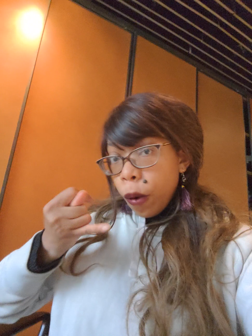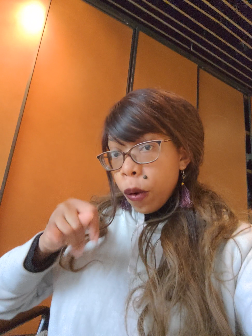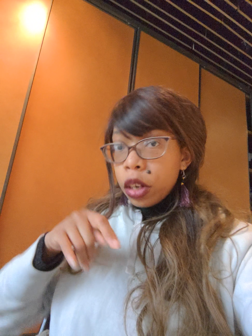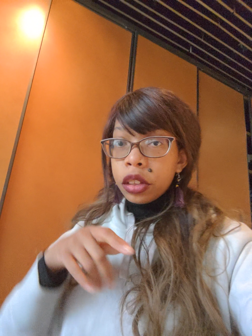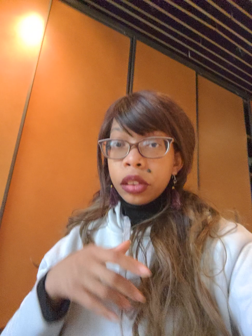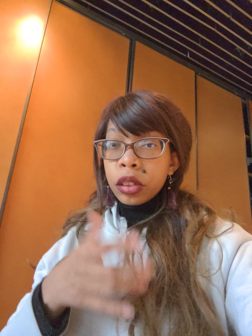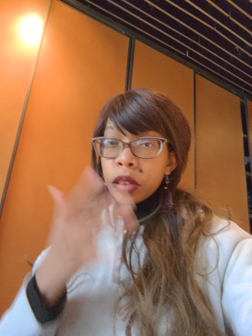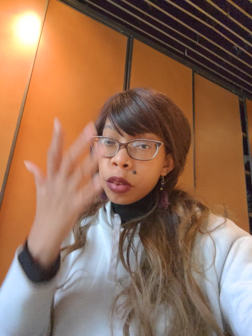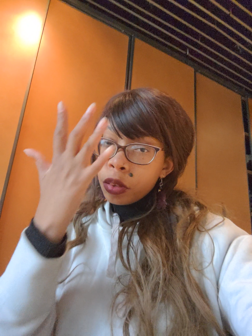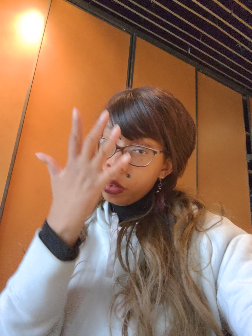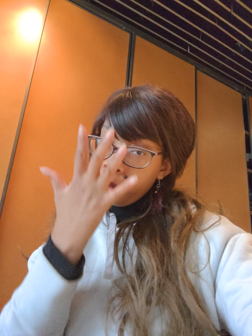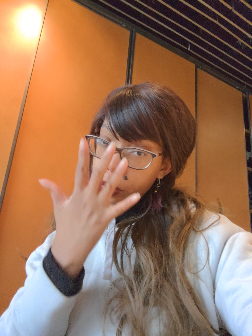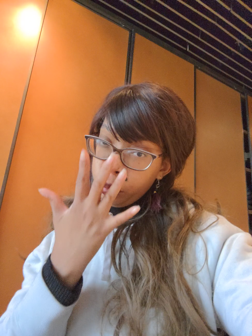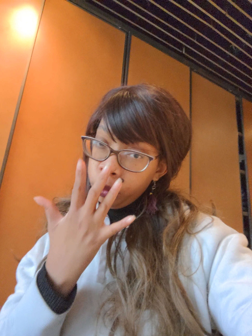sad